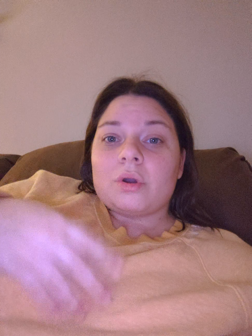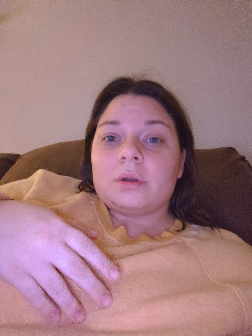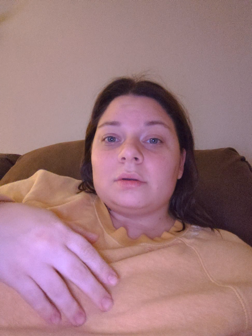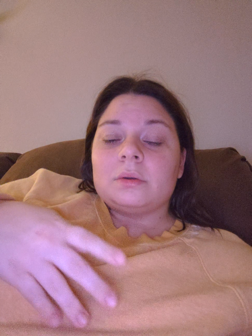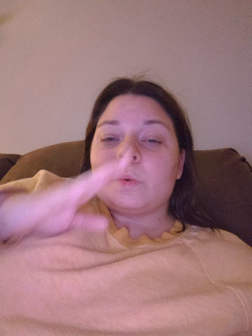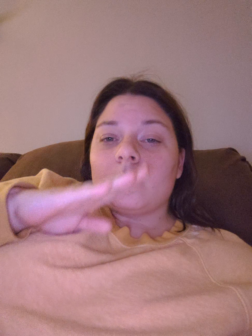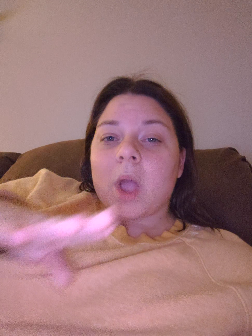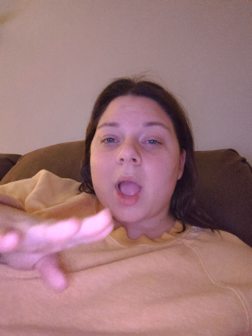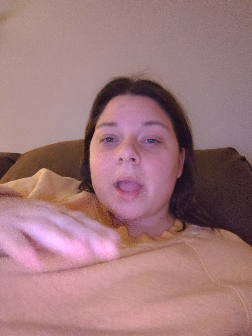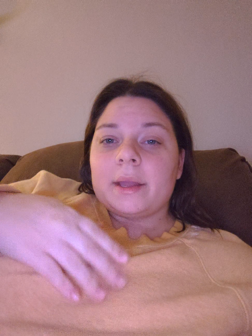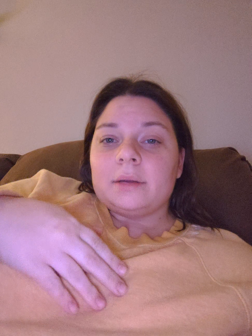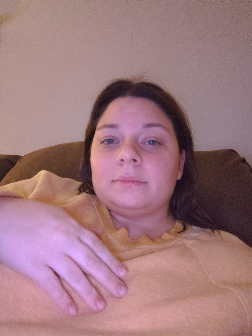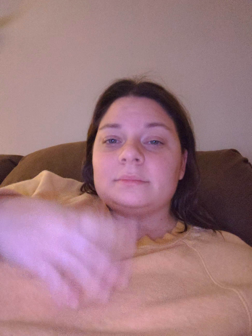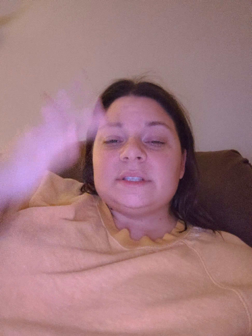quiet